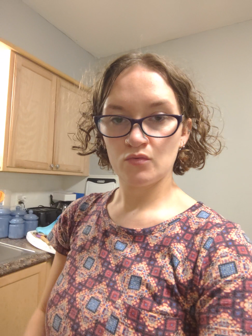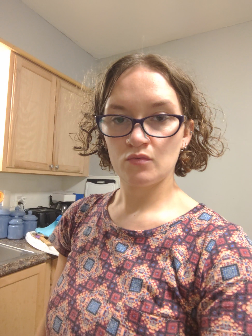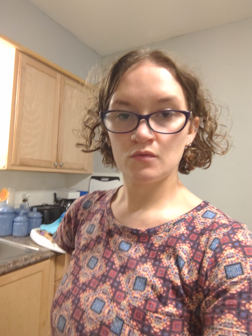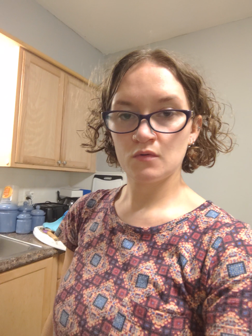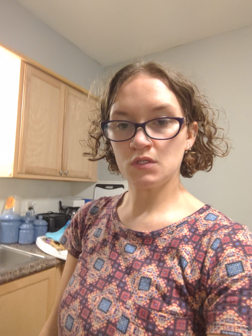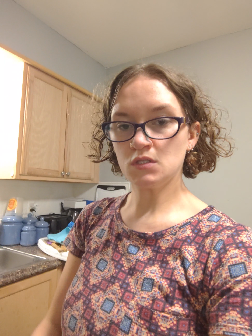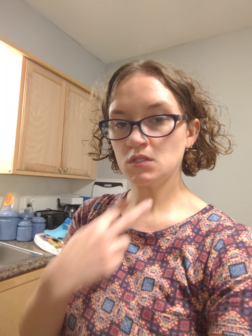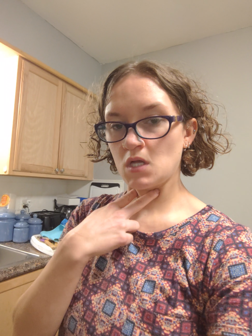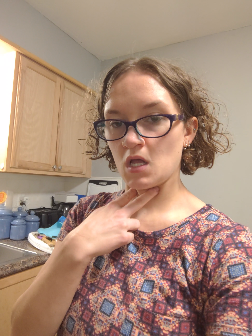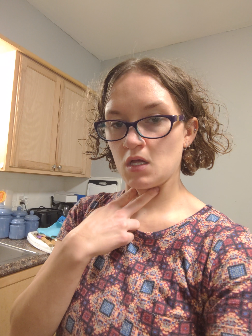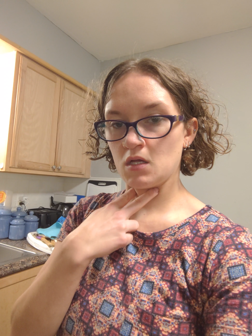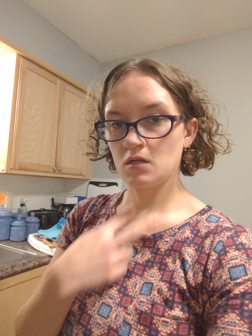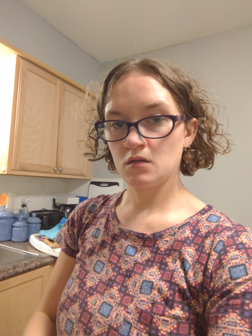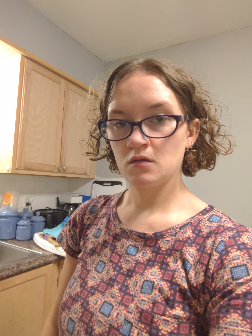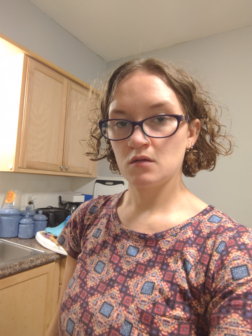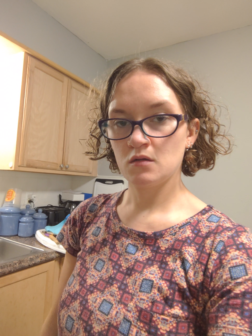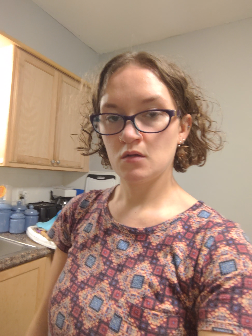stuck